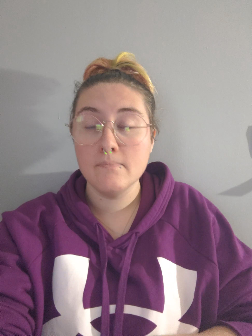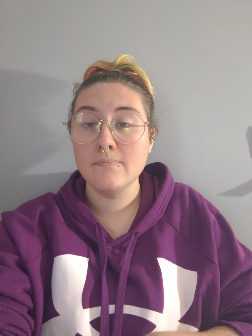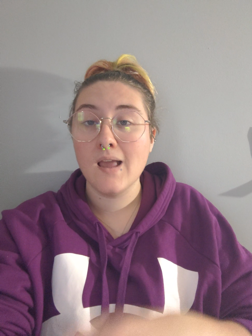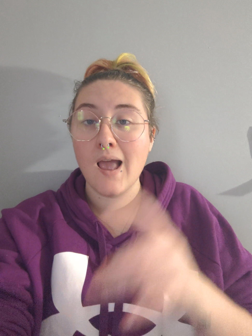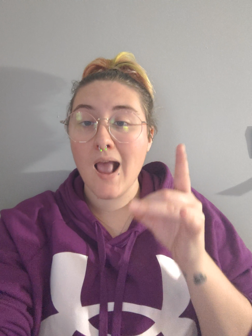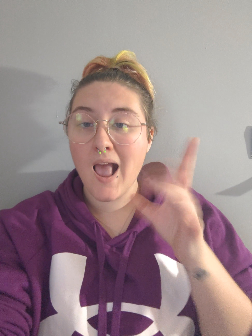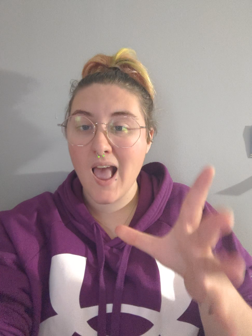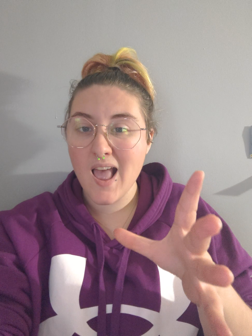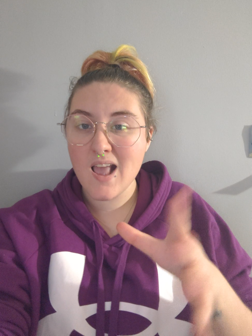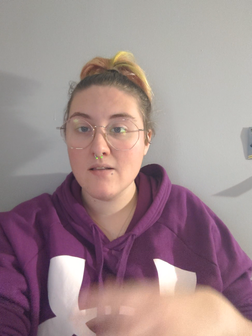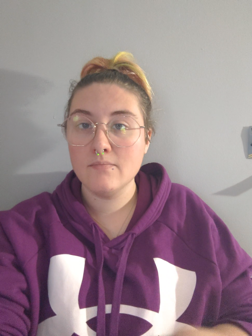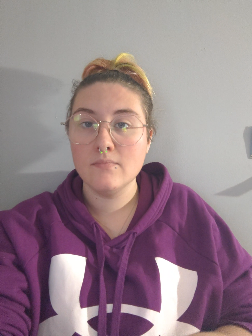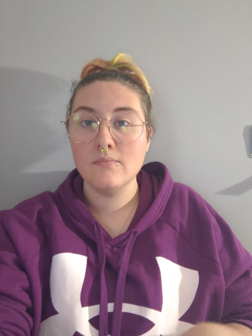hate